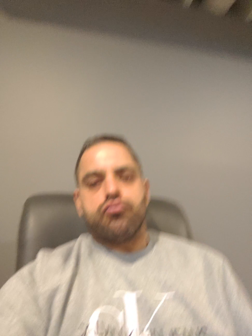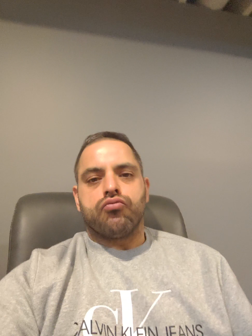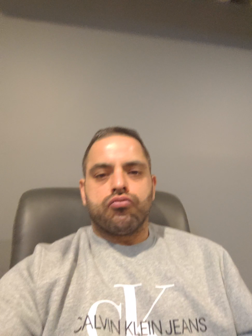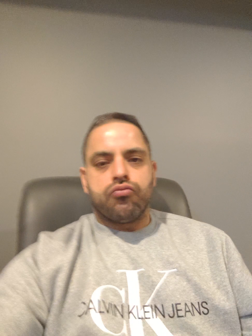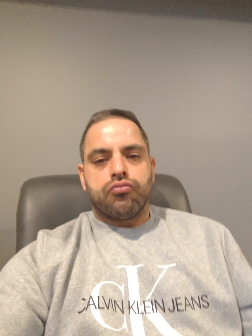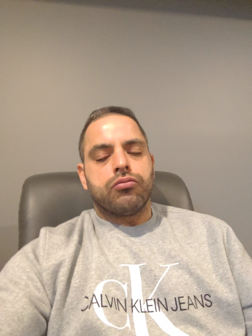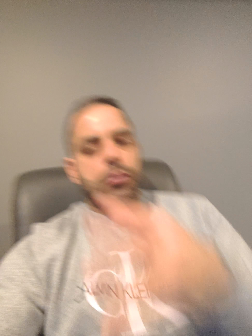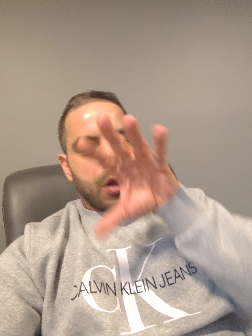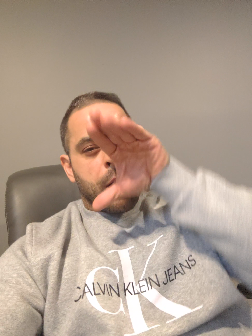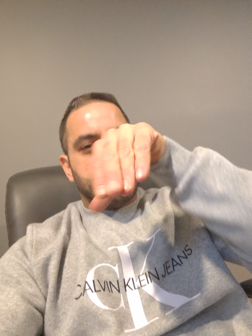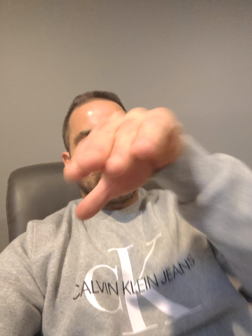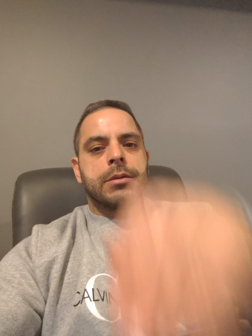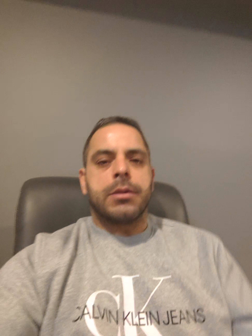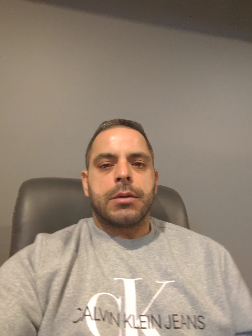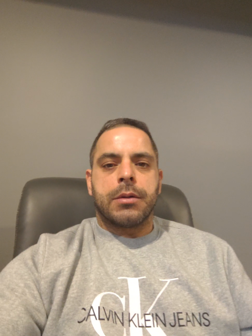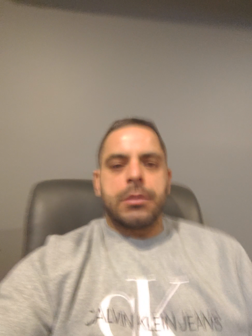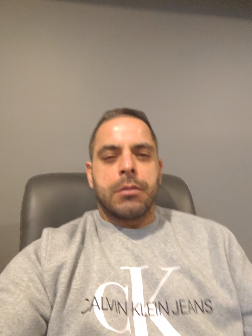elephant